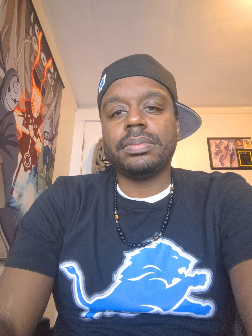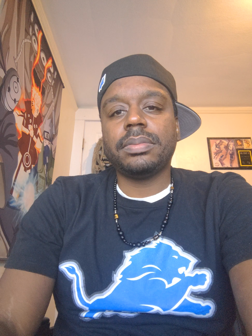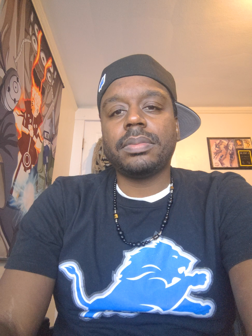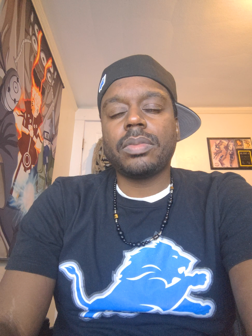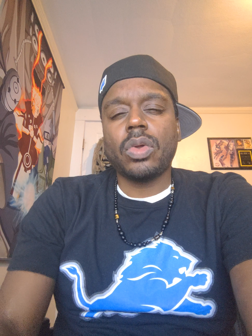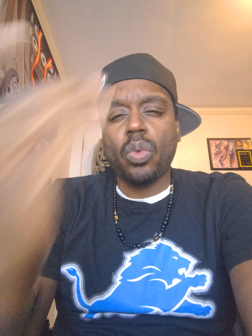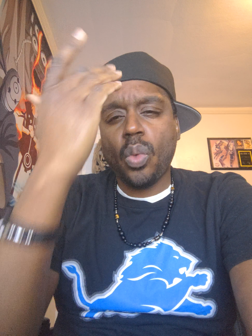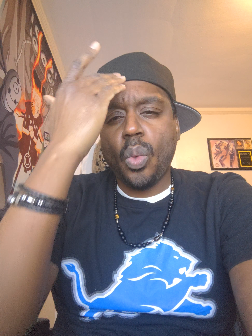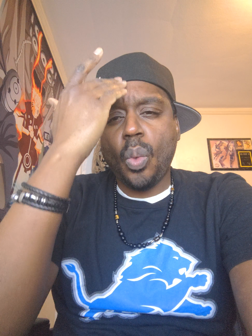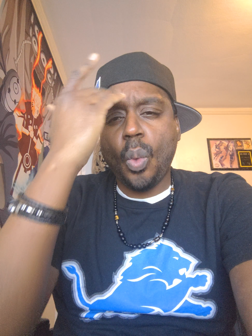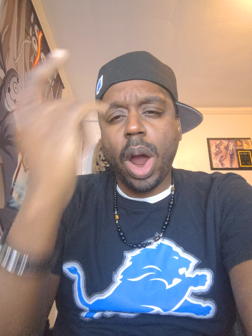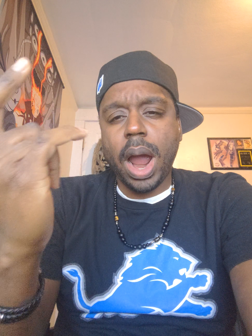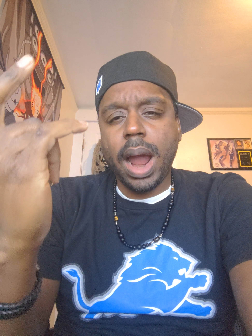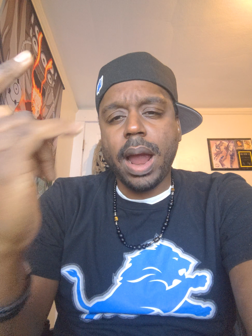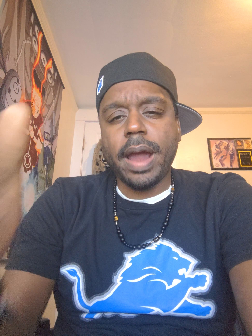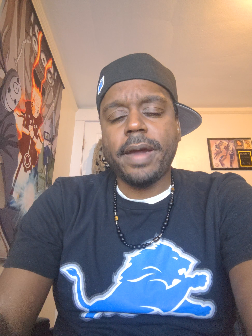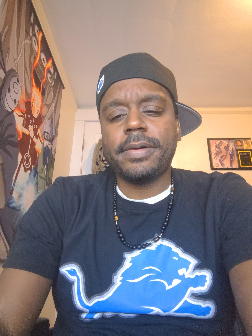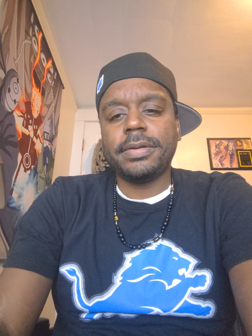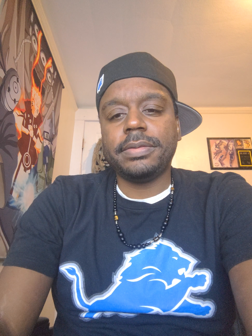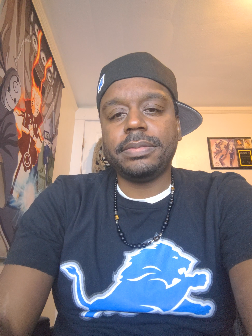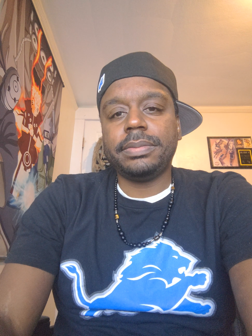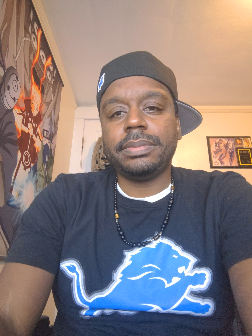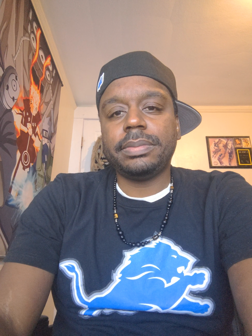why